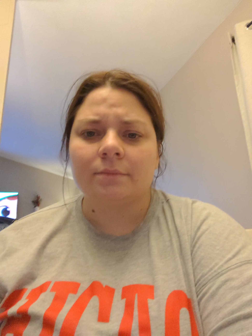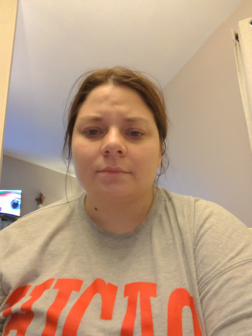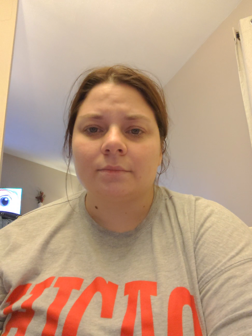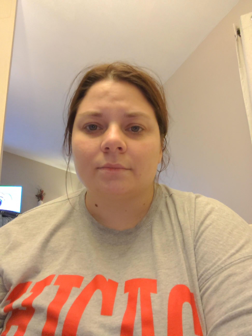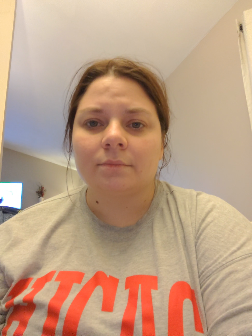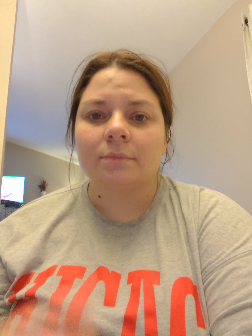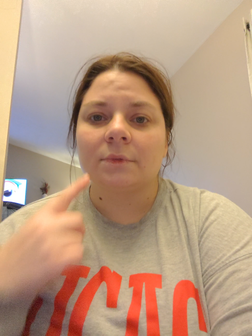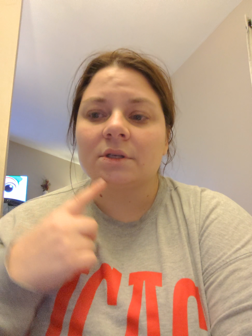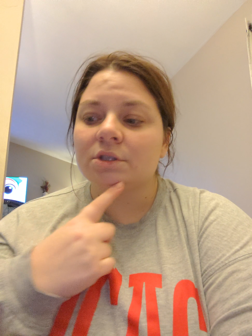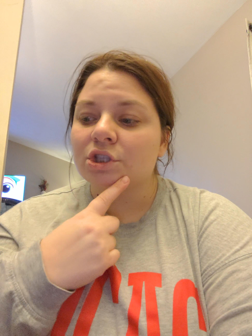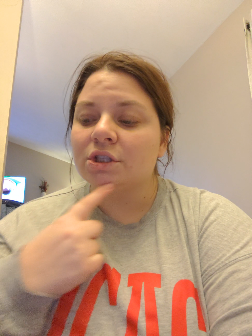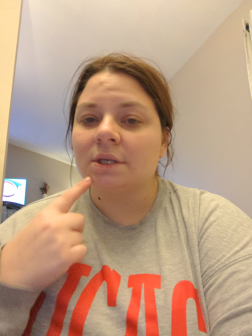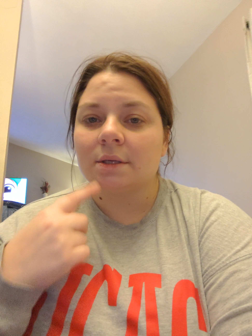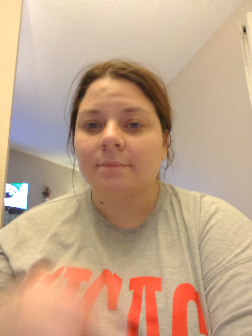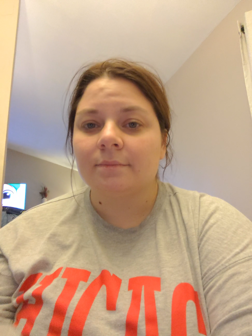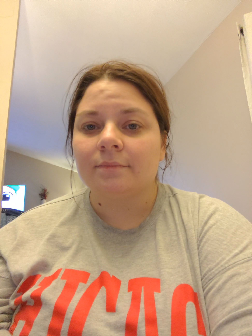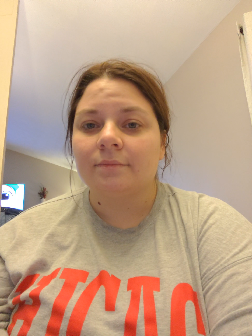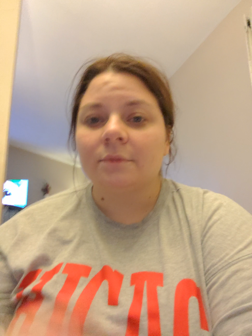chin